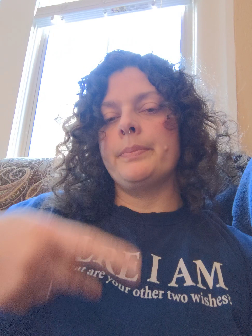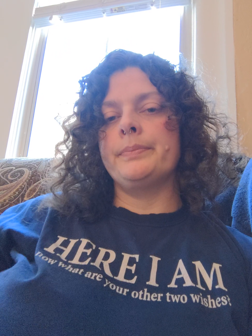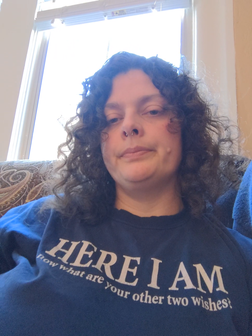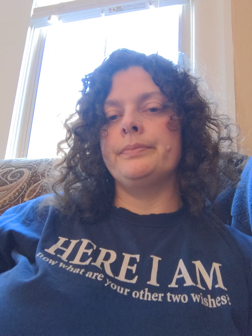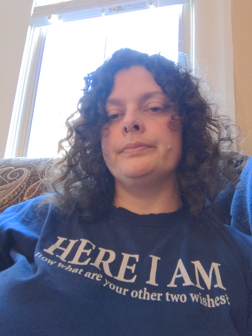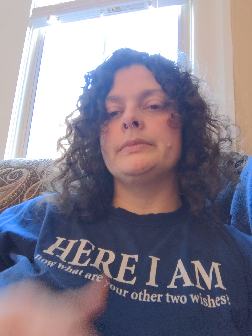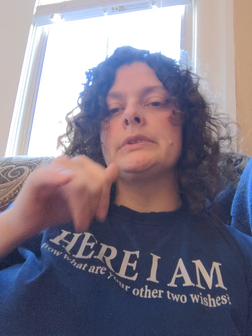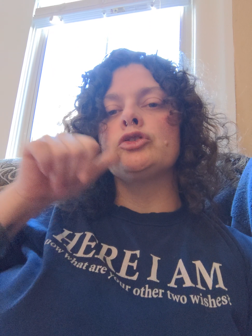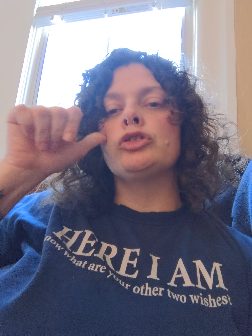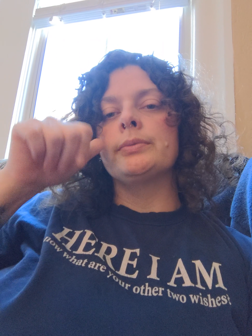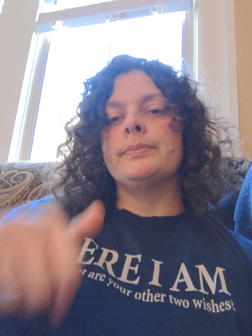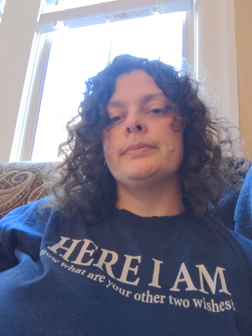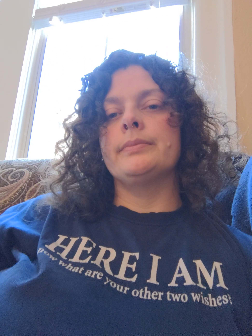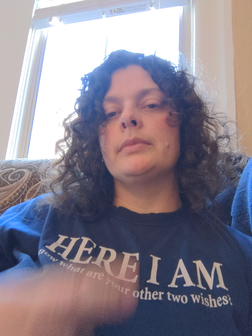yesterday